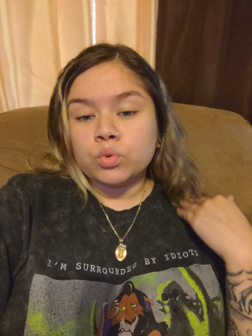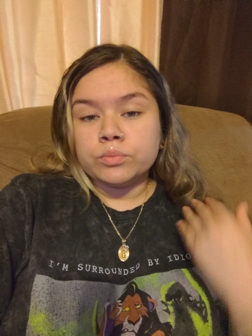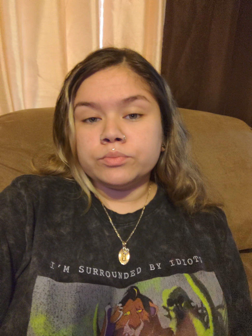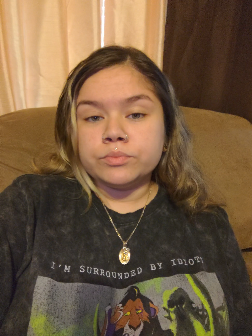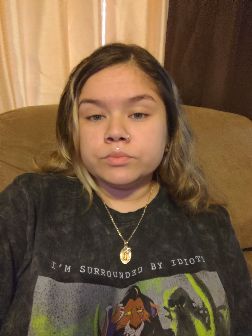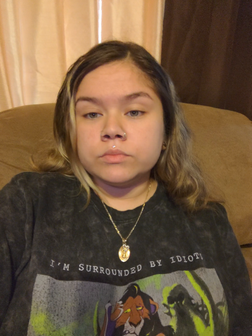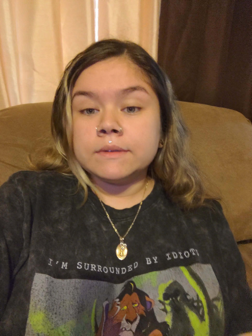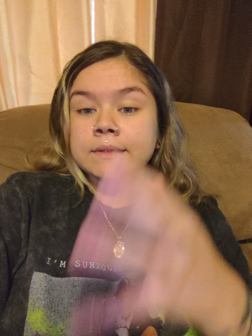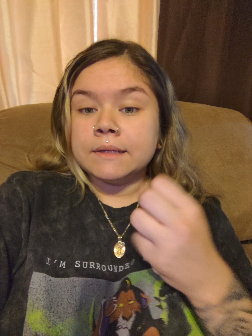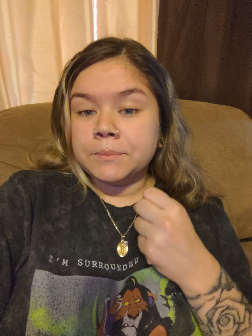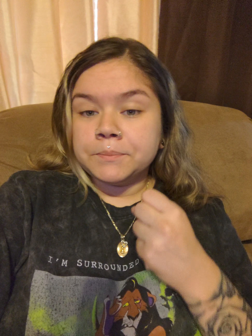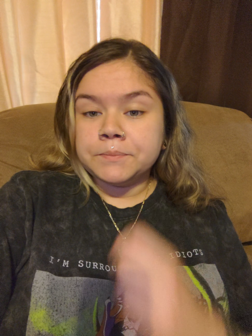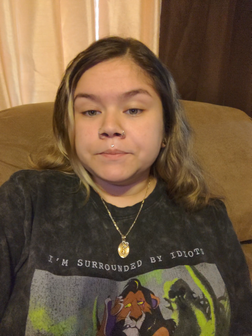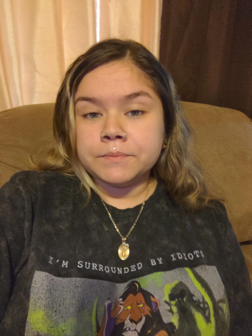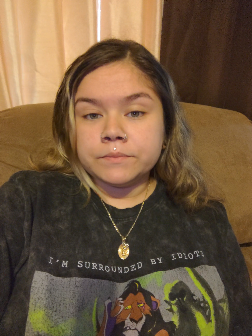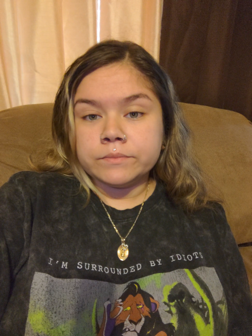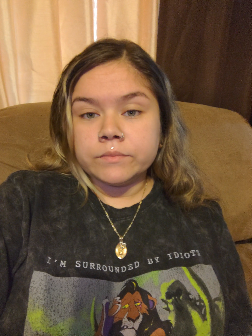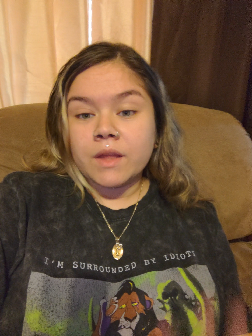get